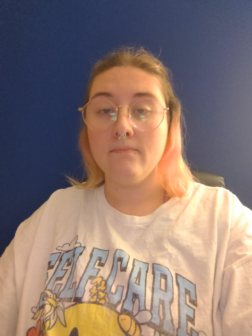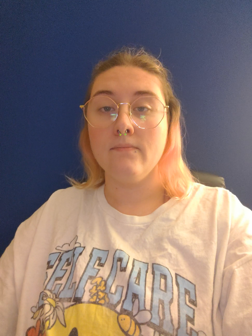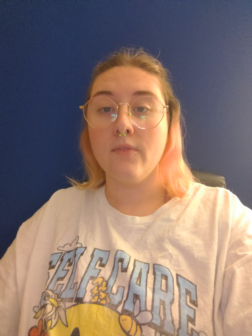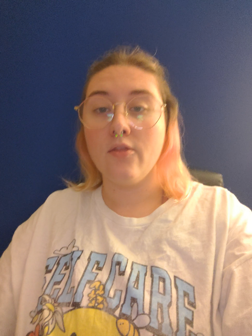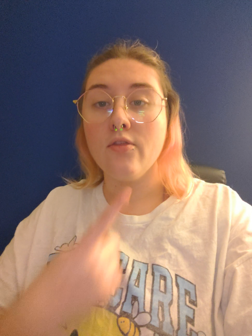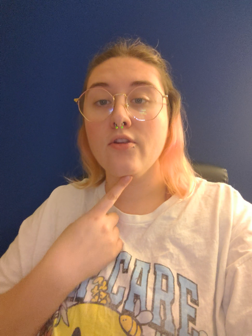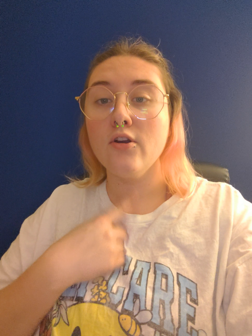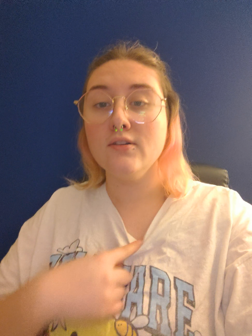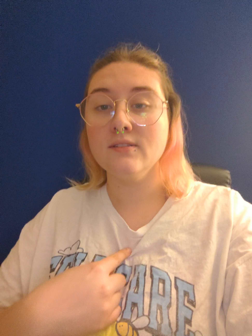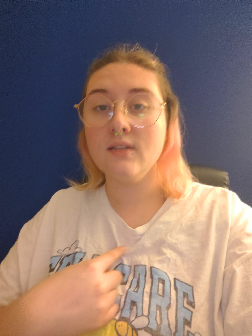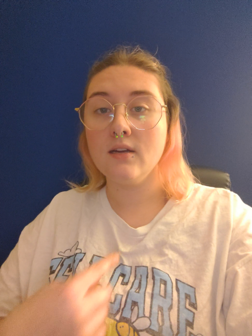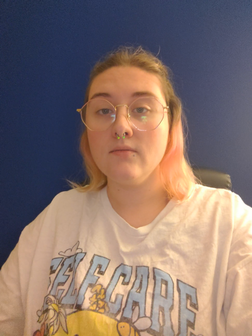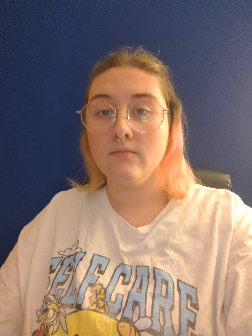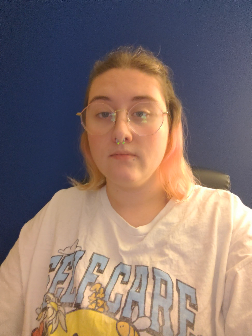thirsty